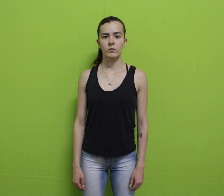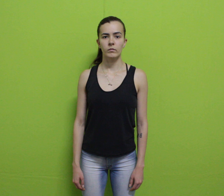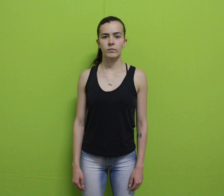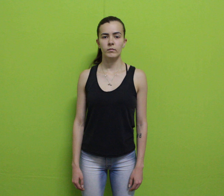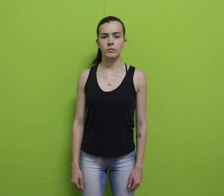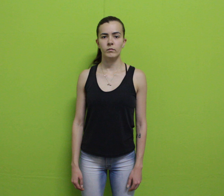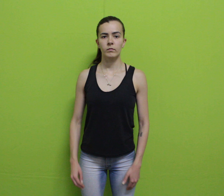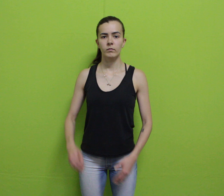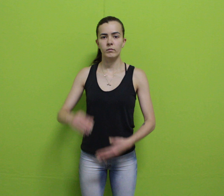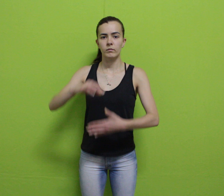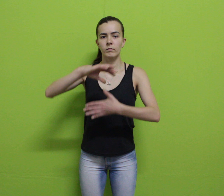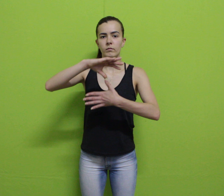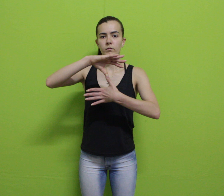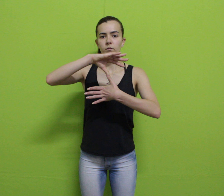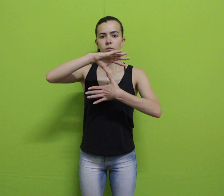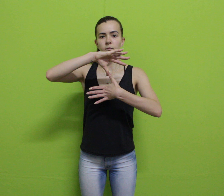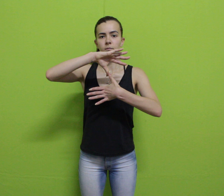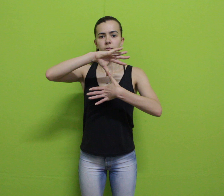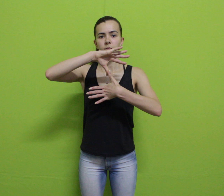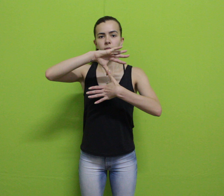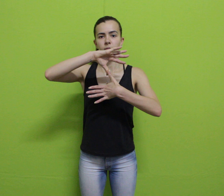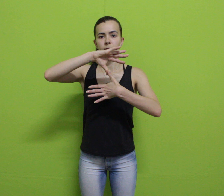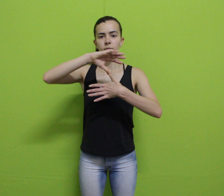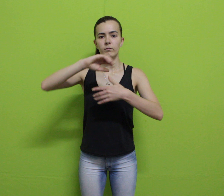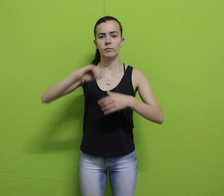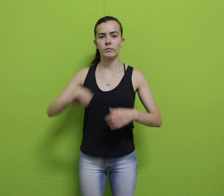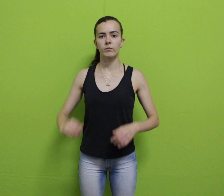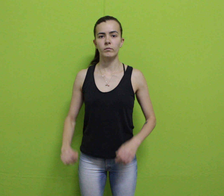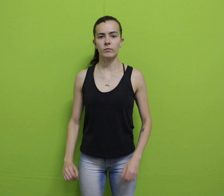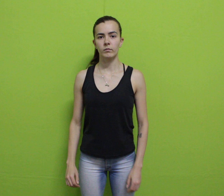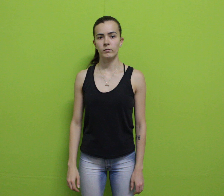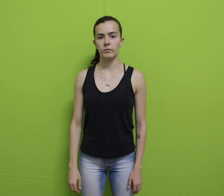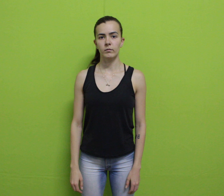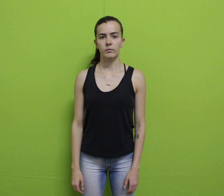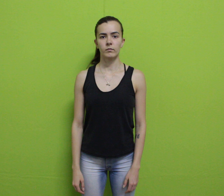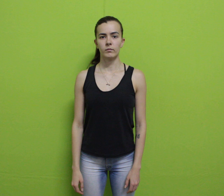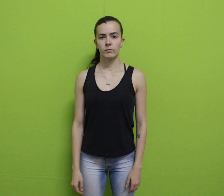América